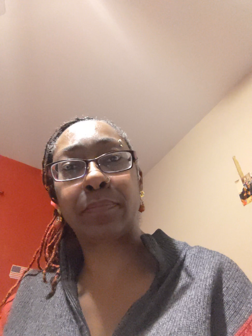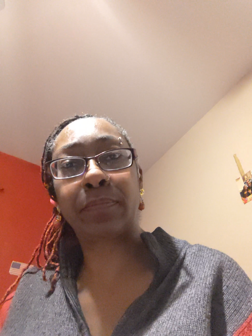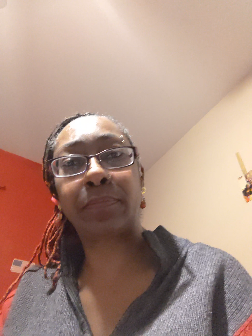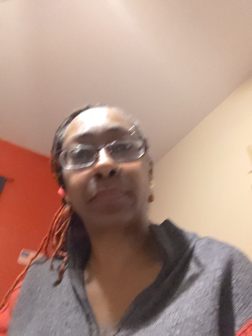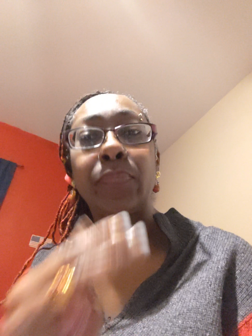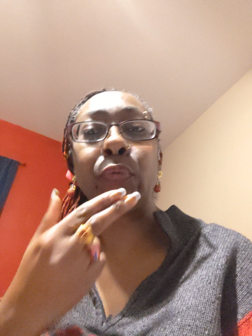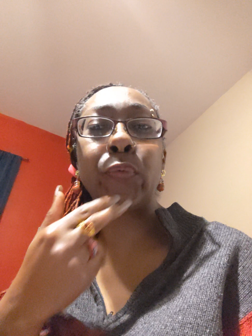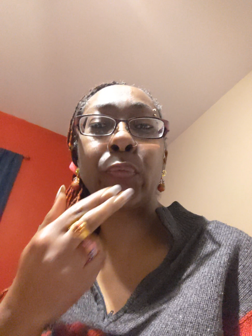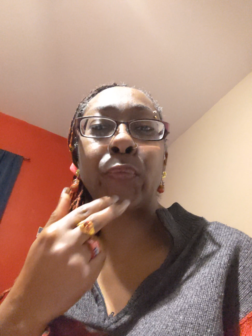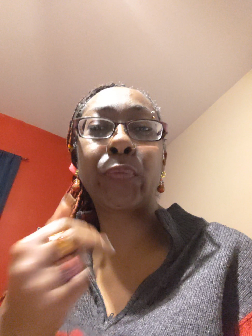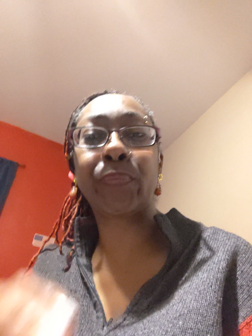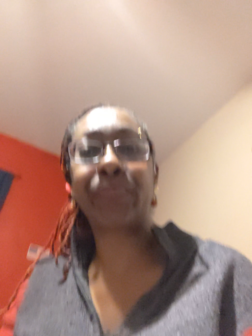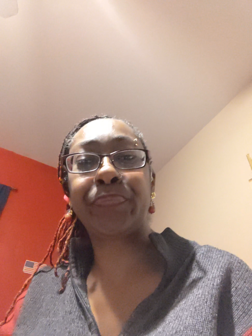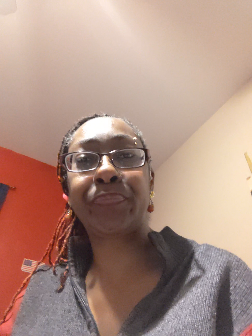cute